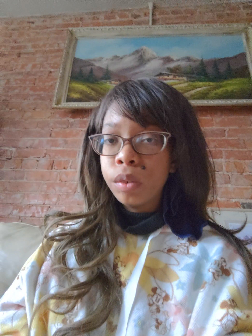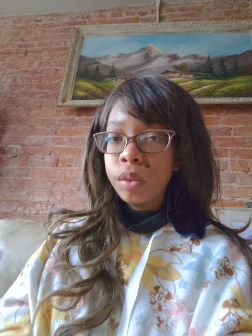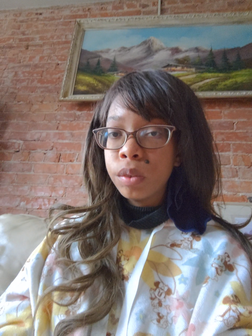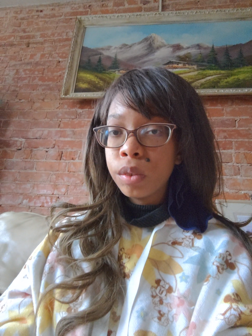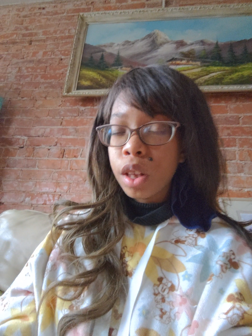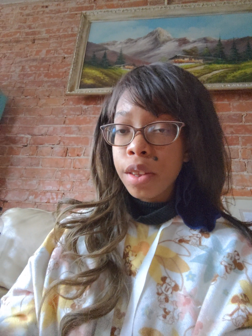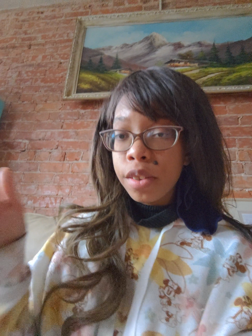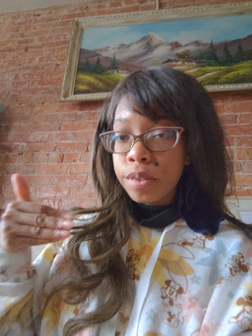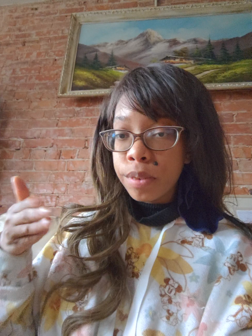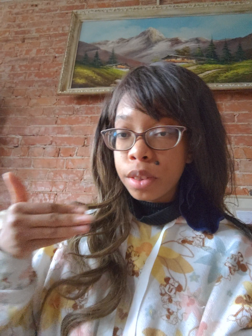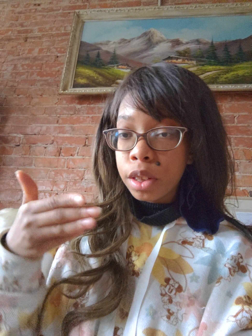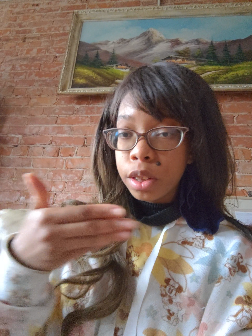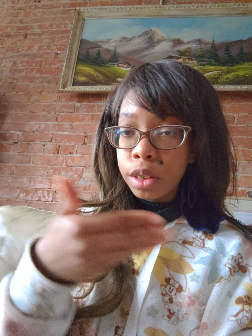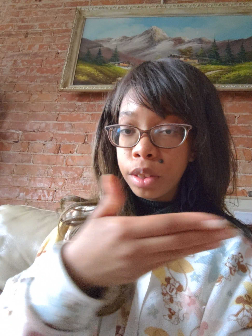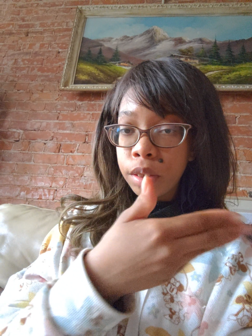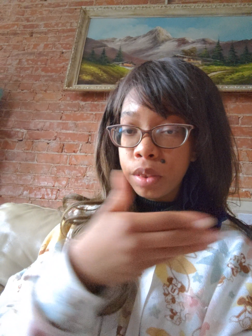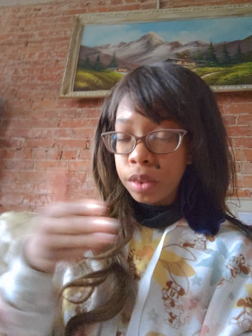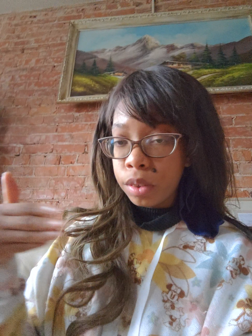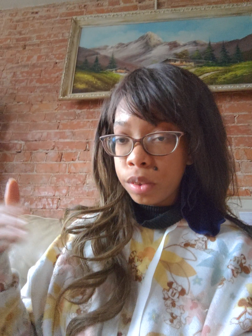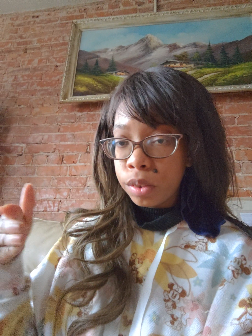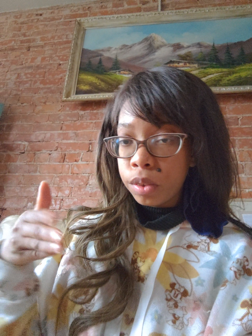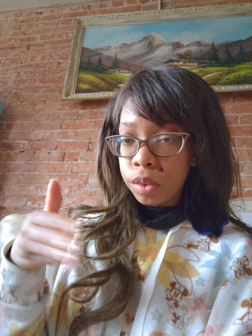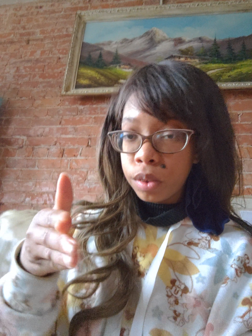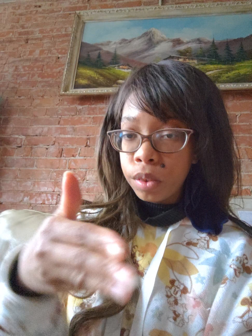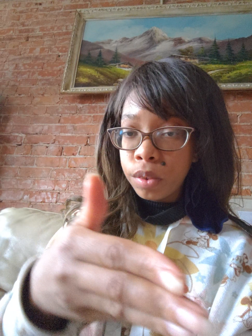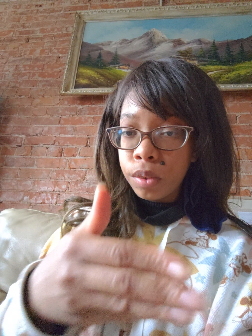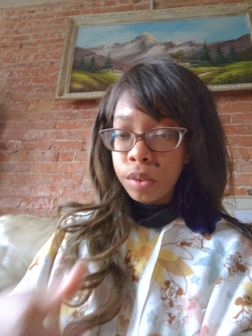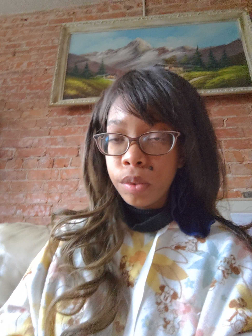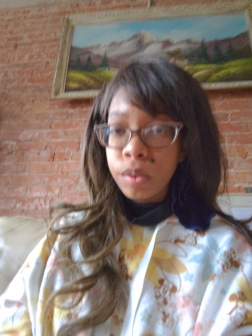fish